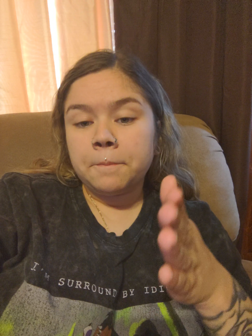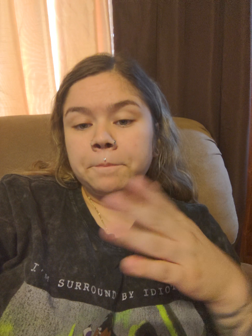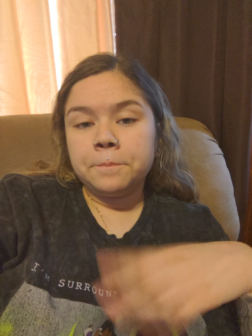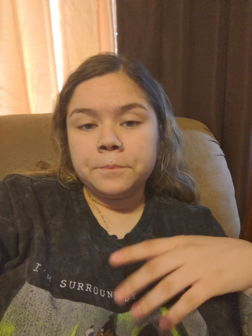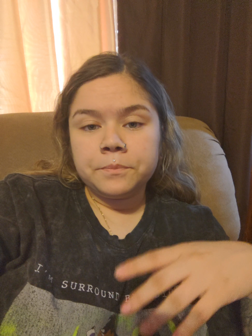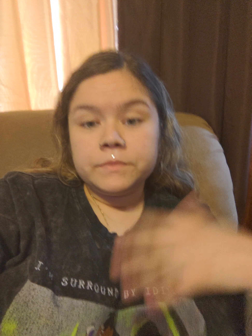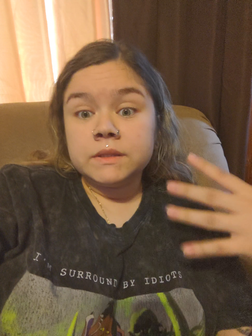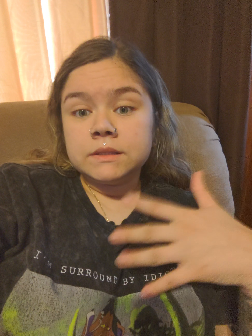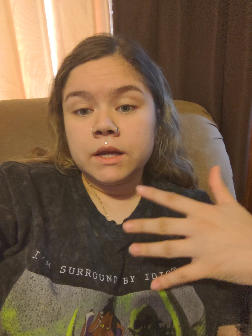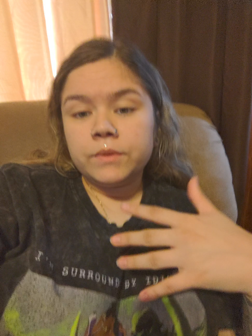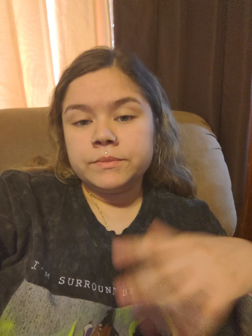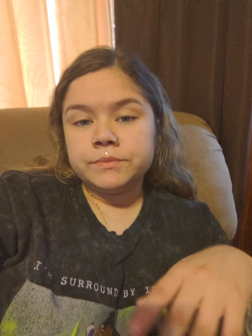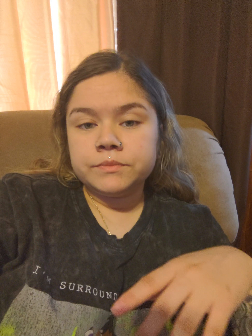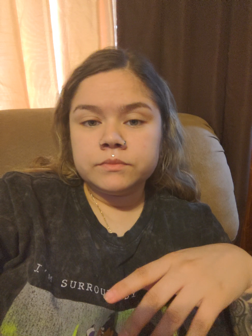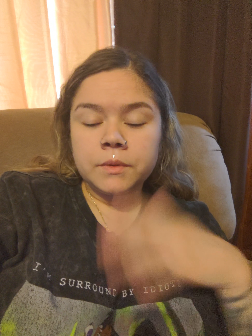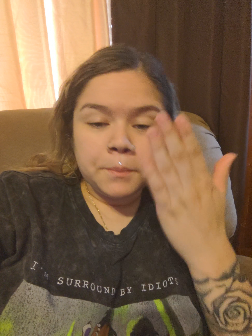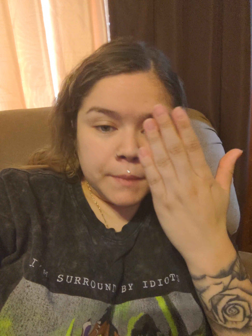scared